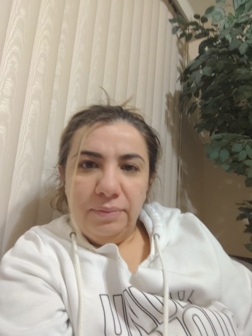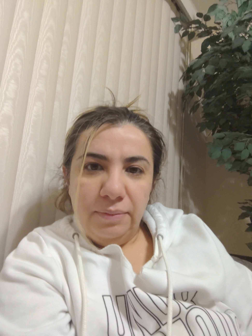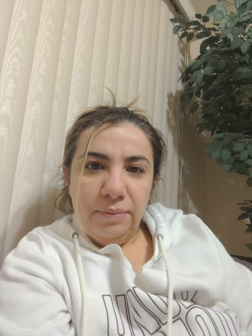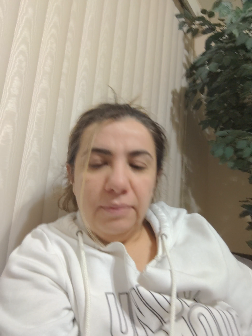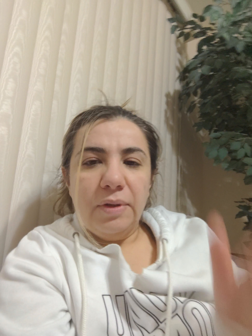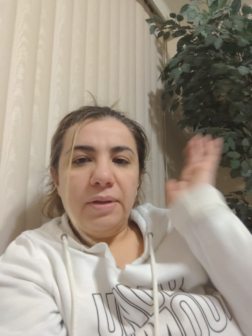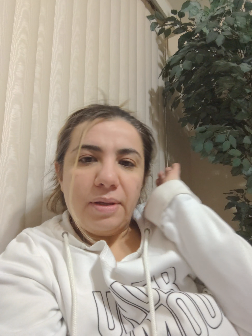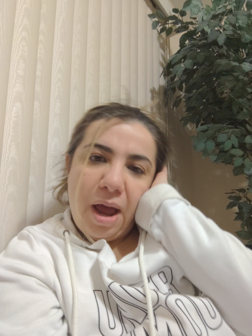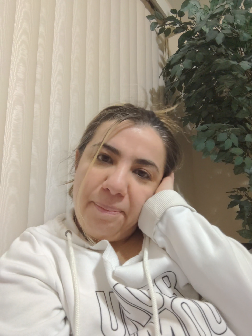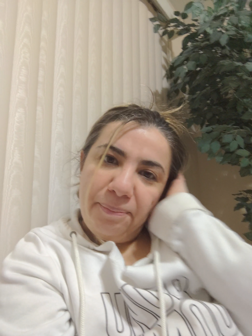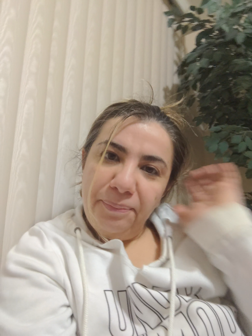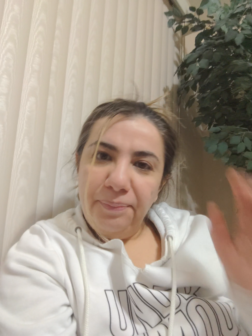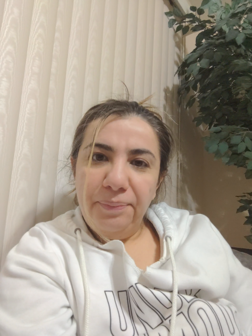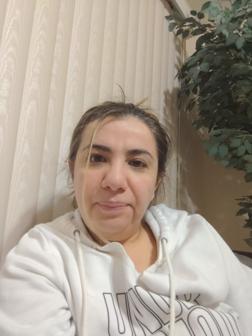bed